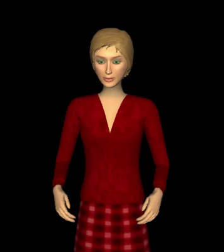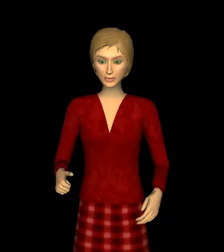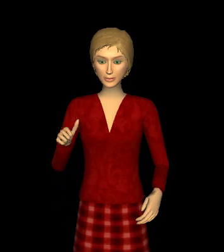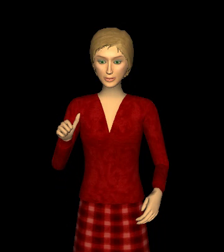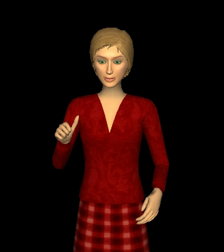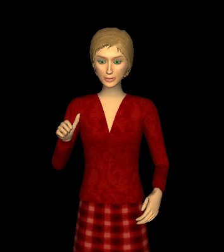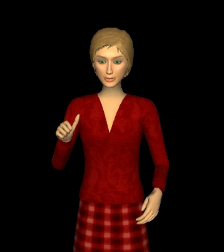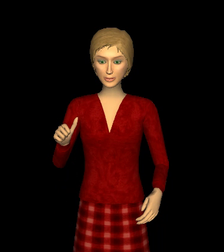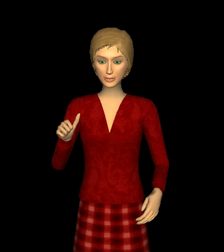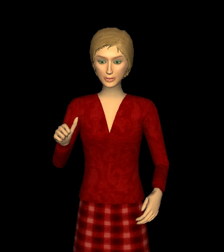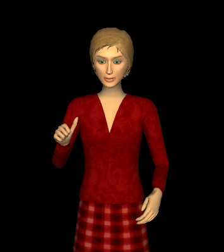جرس